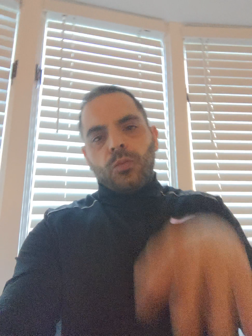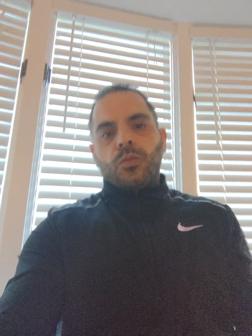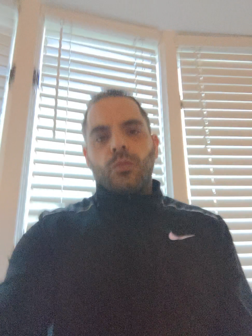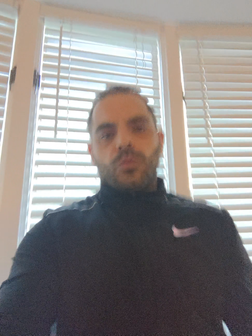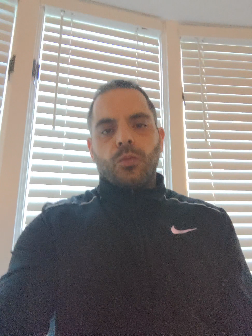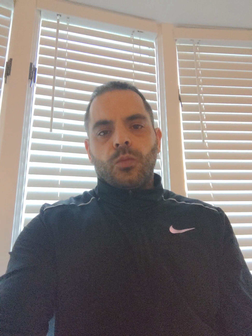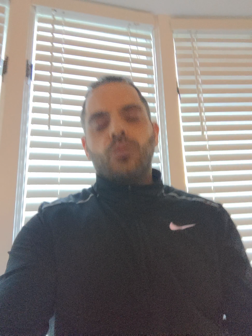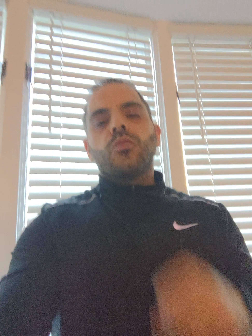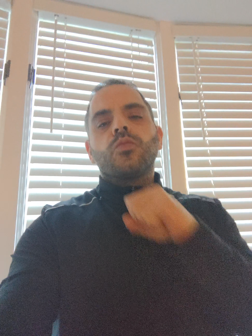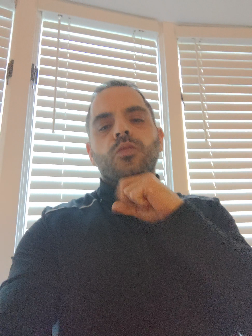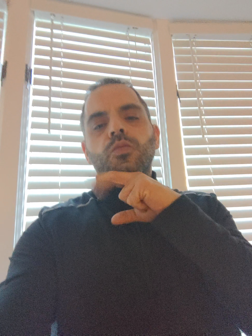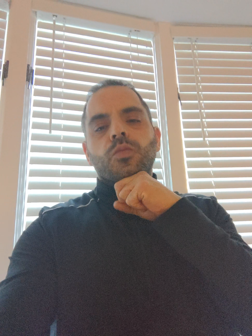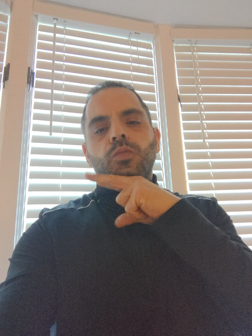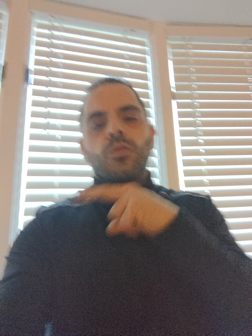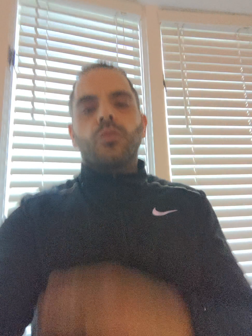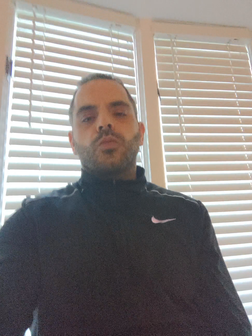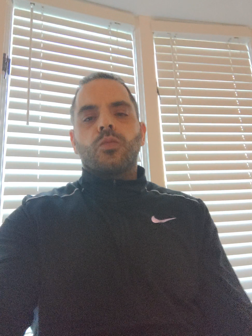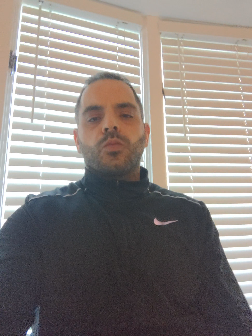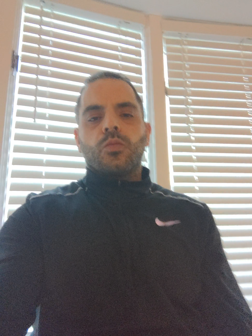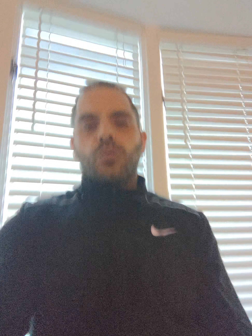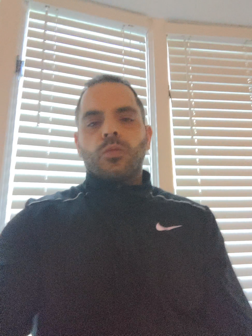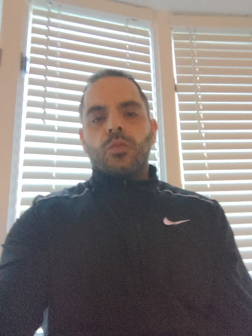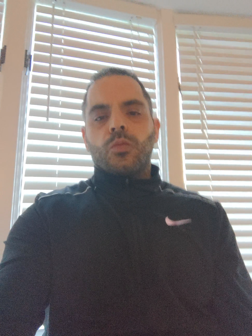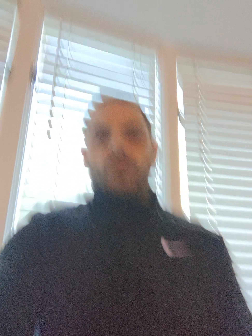frog